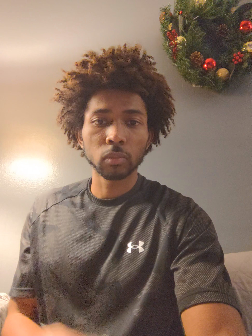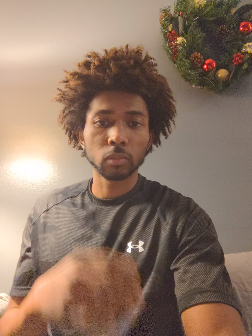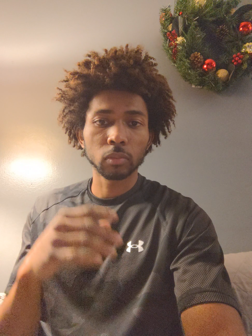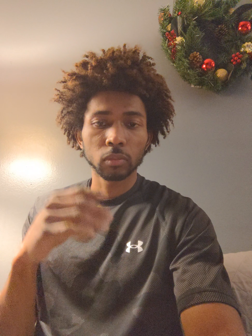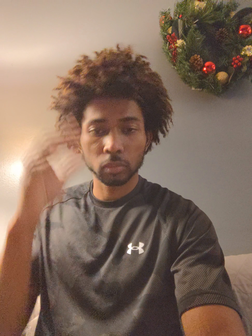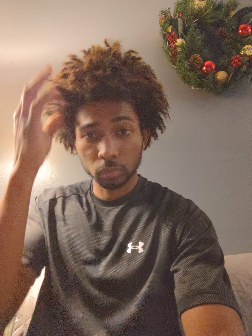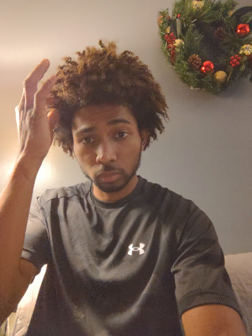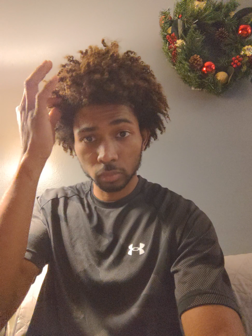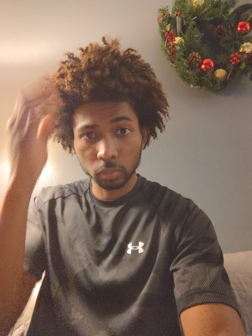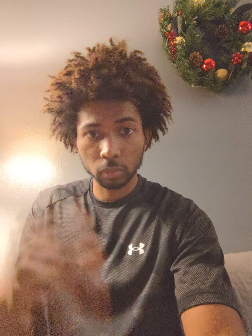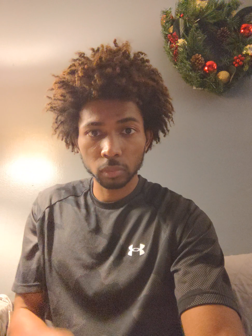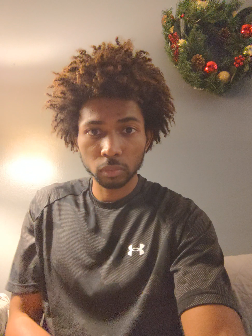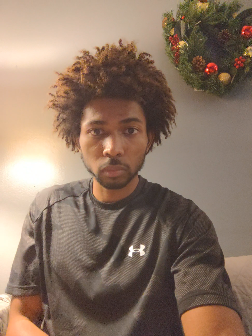hair